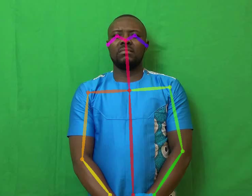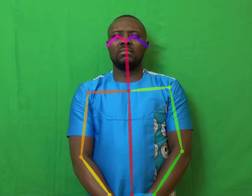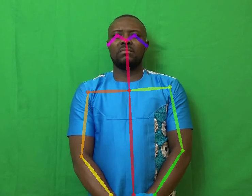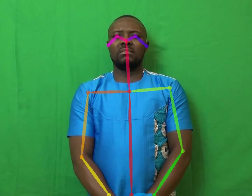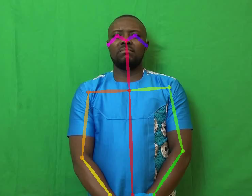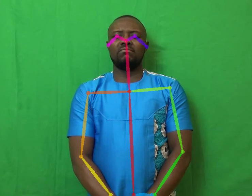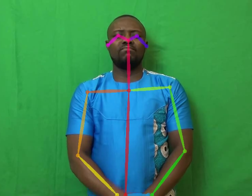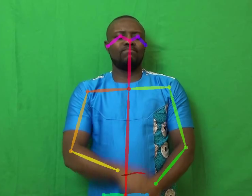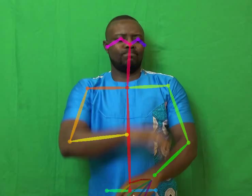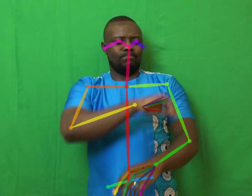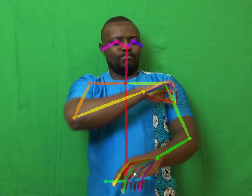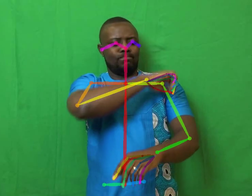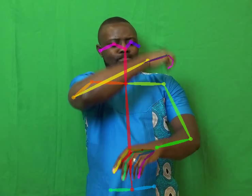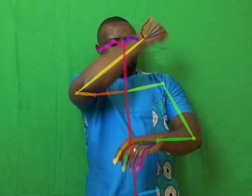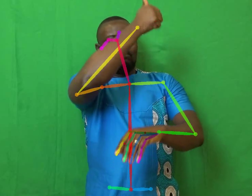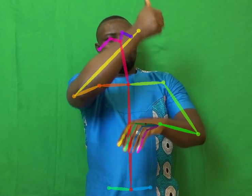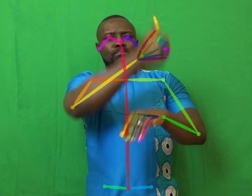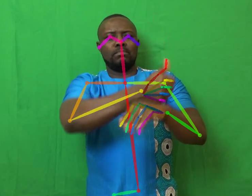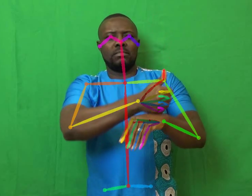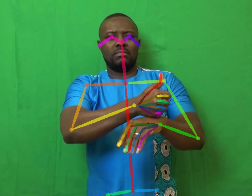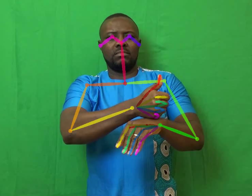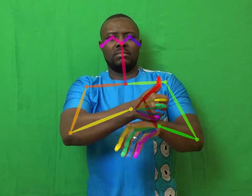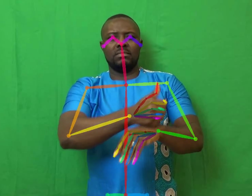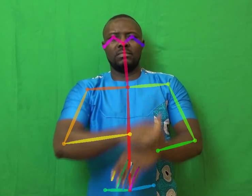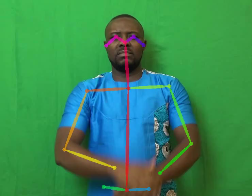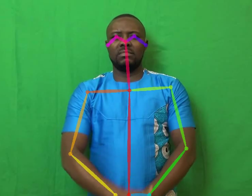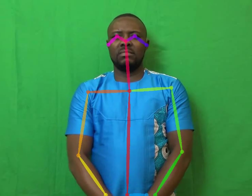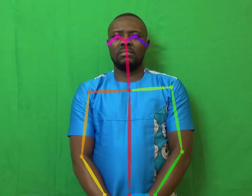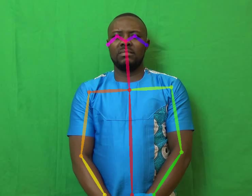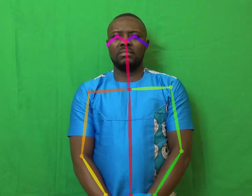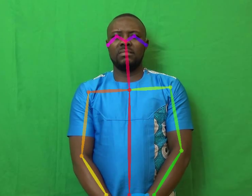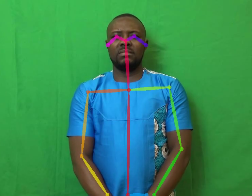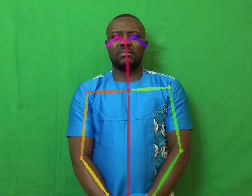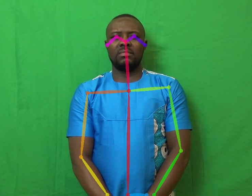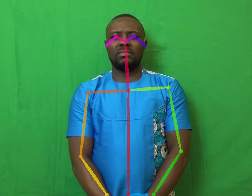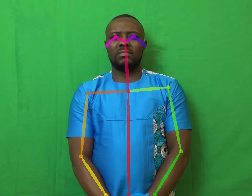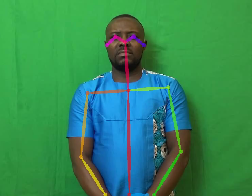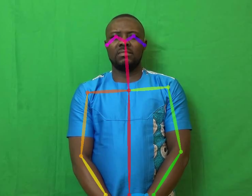mountain